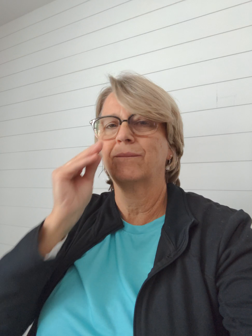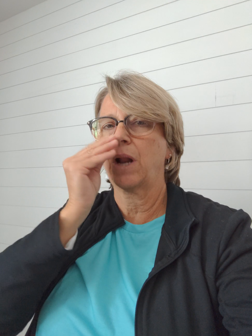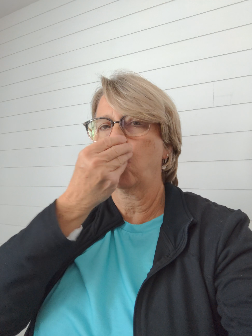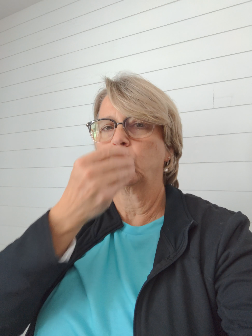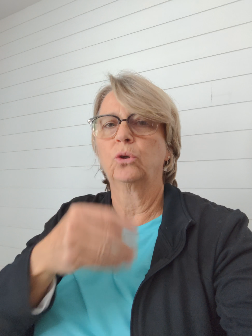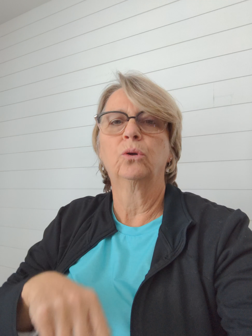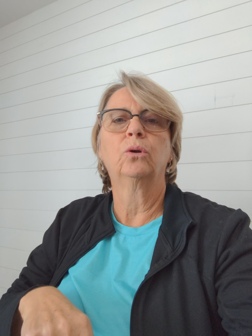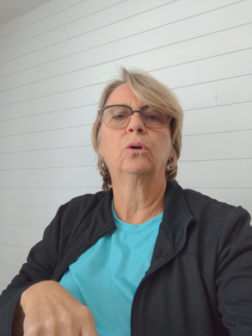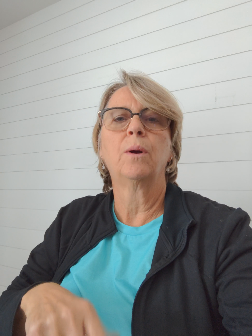flower